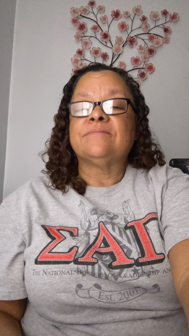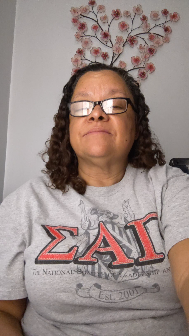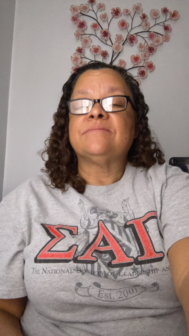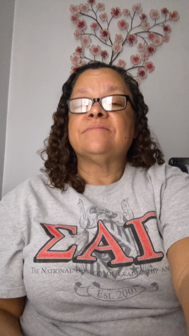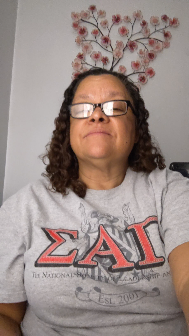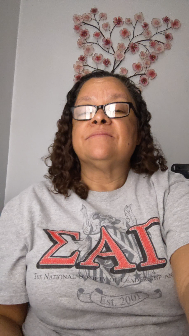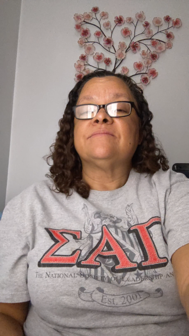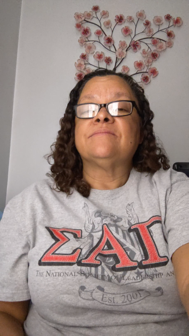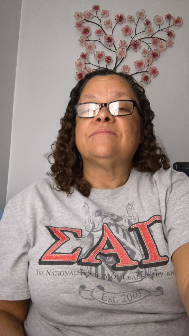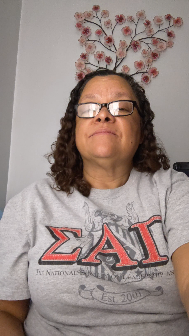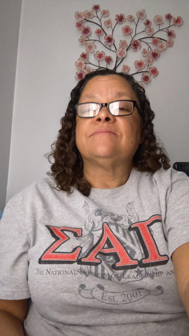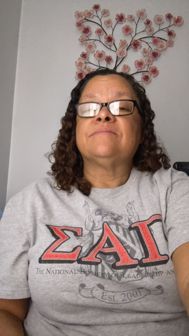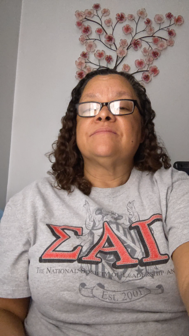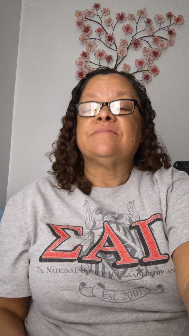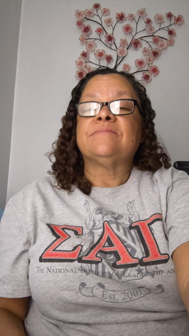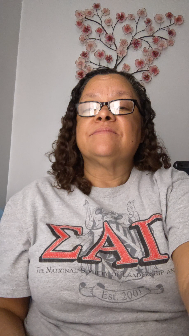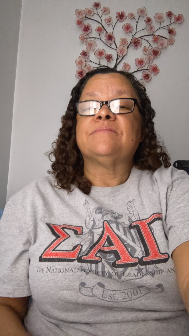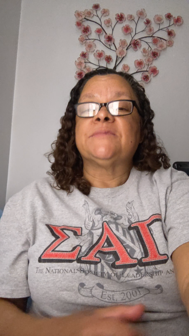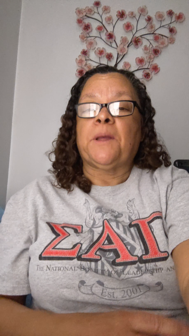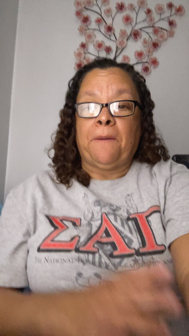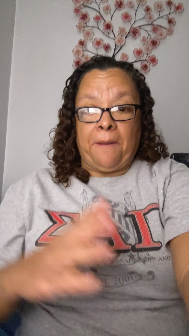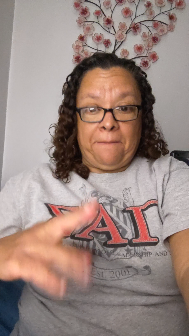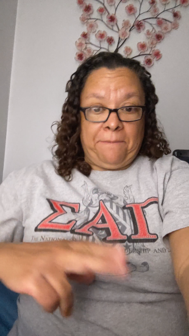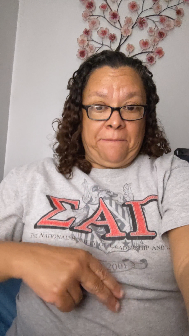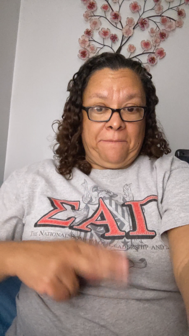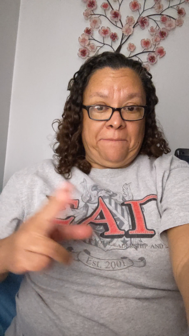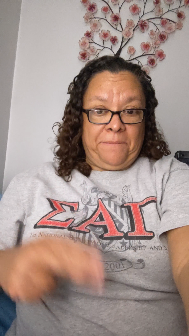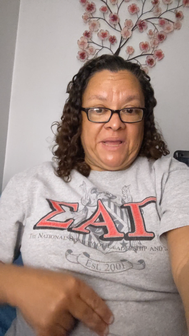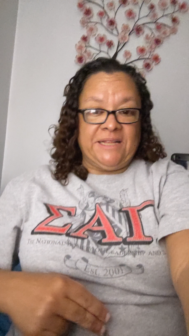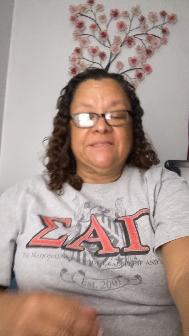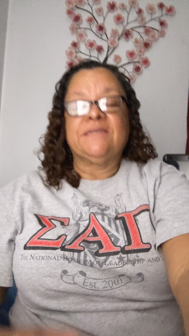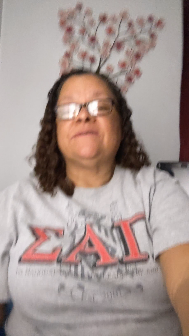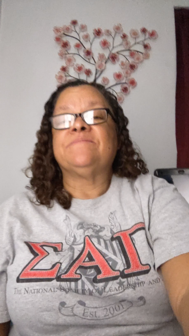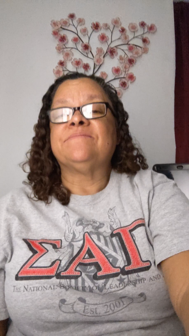belt